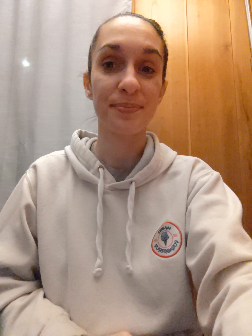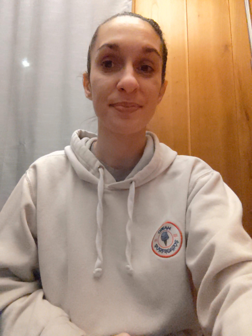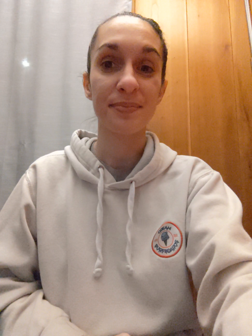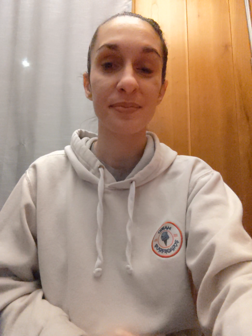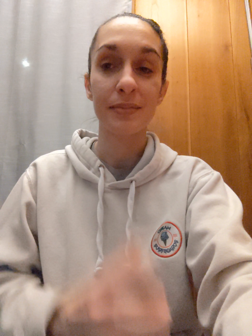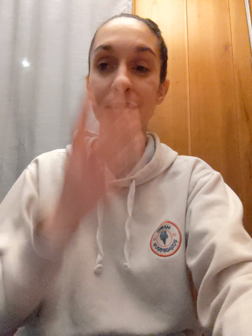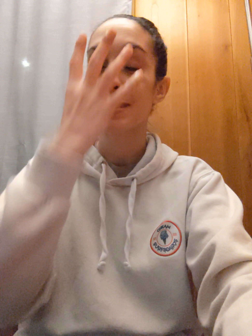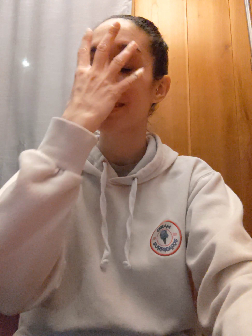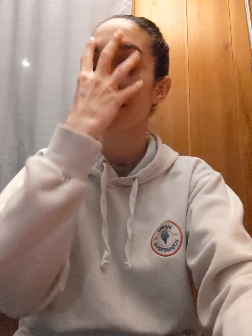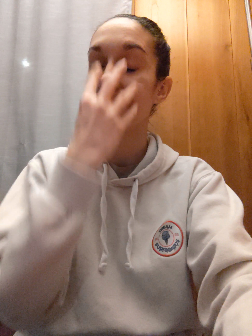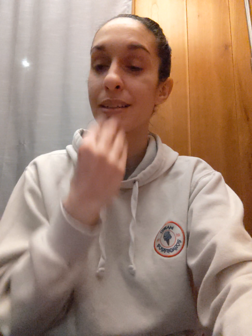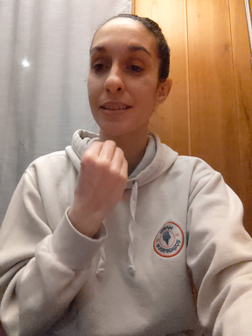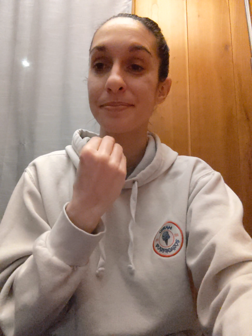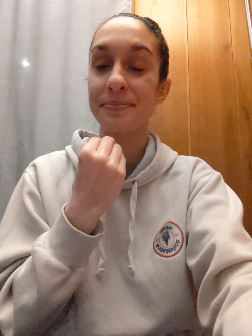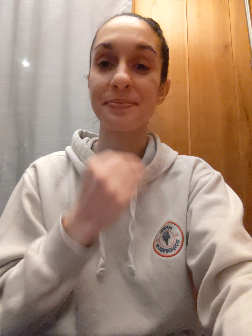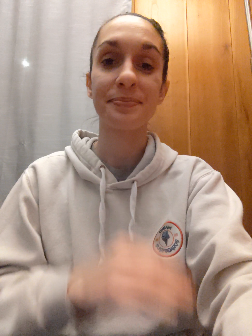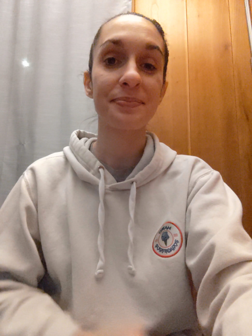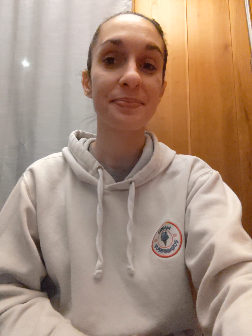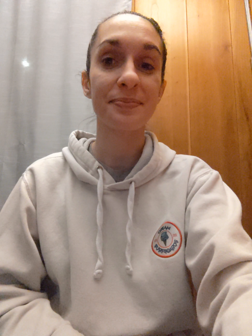sleep